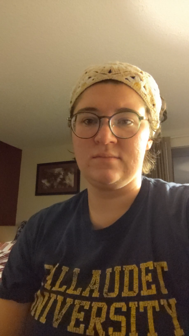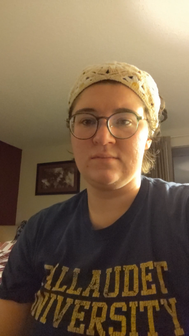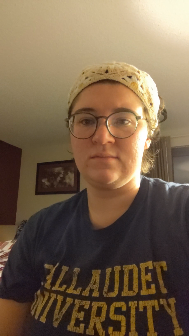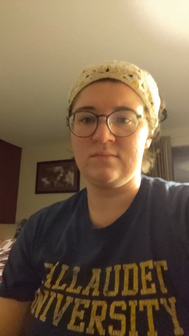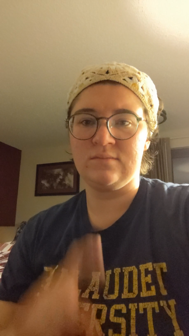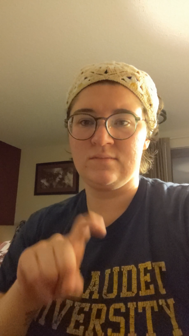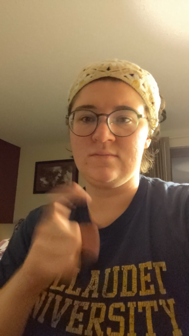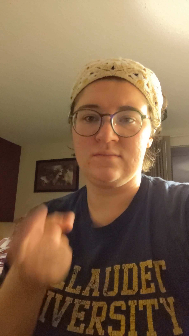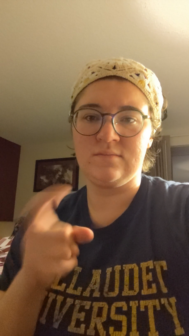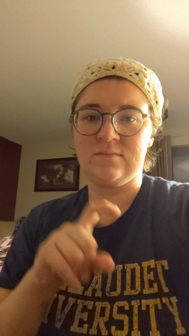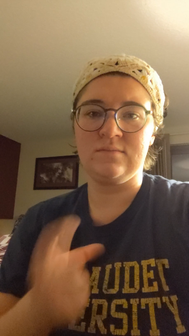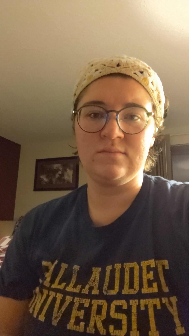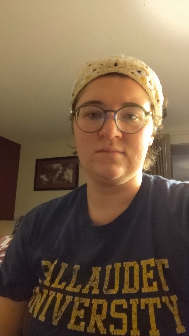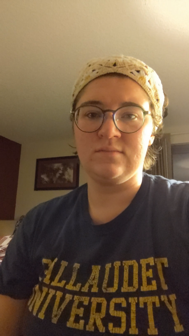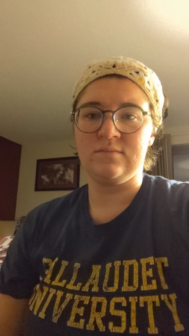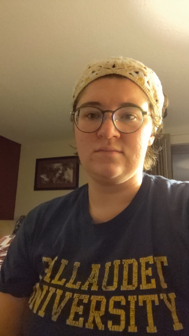friend